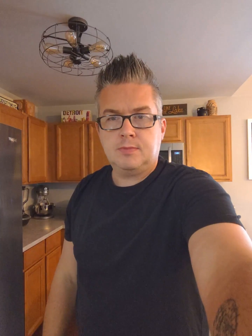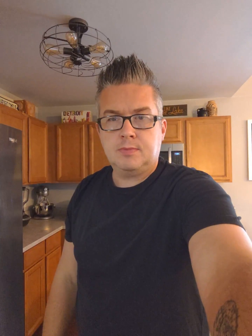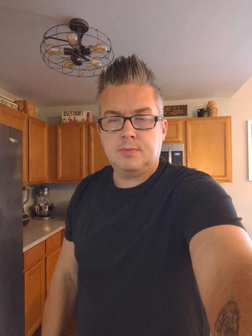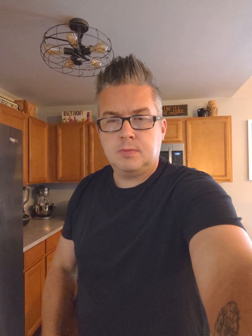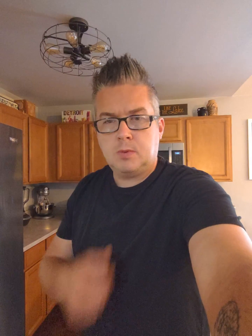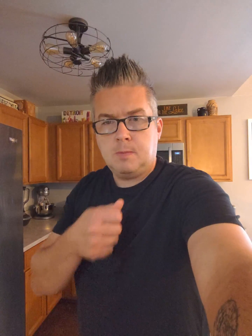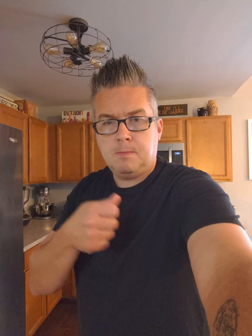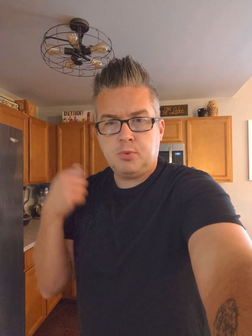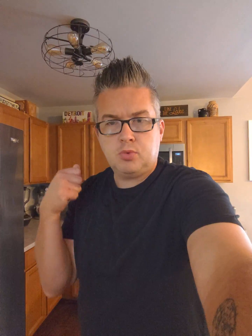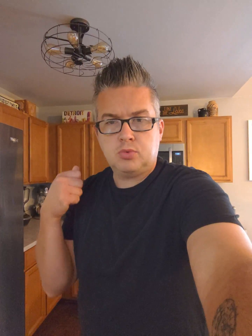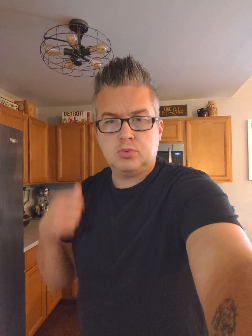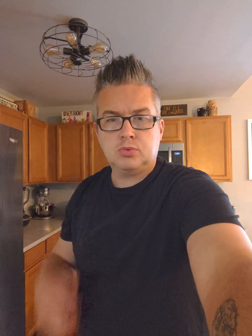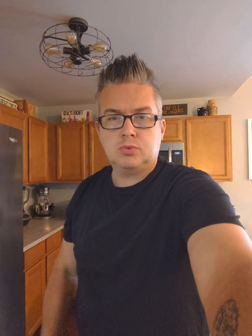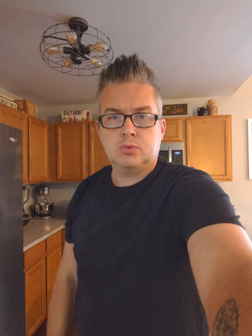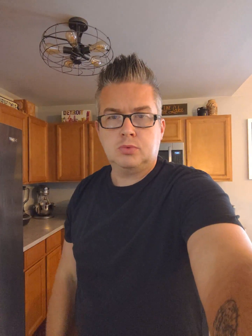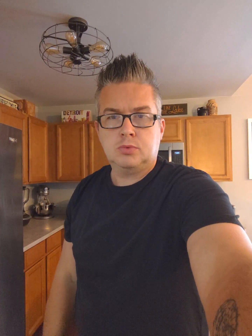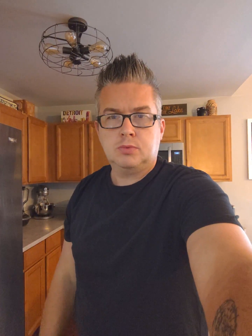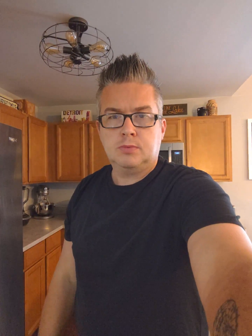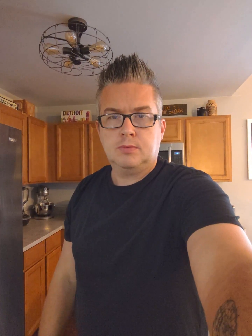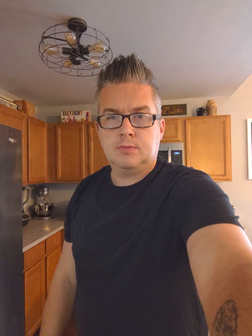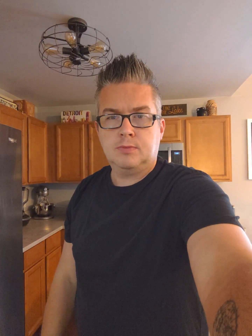pull